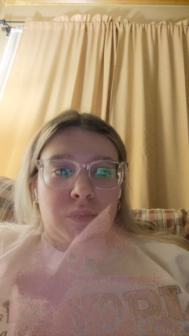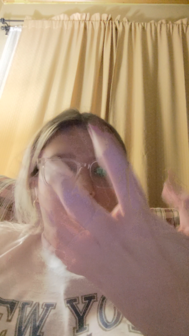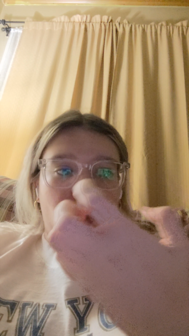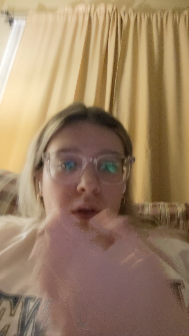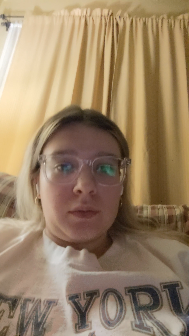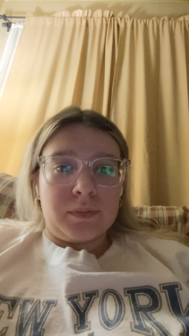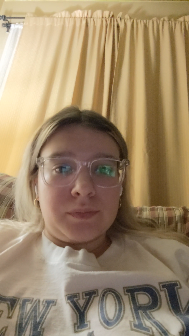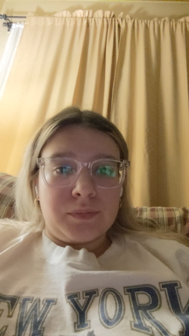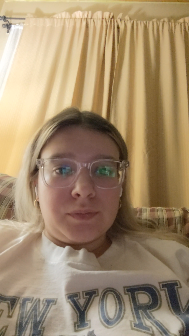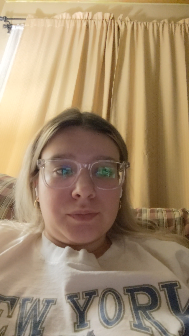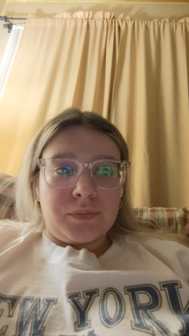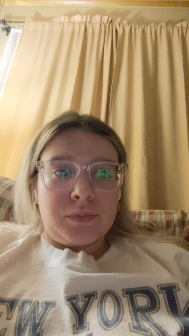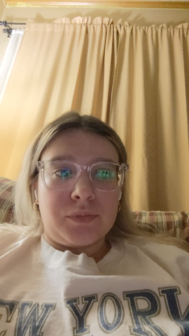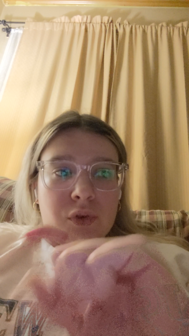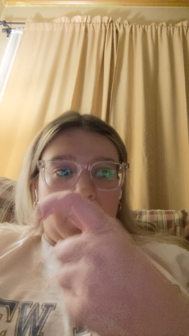friend